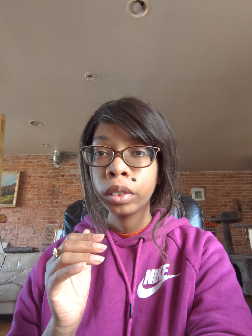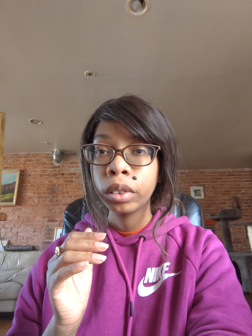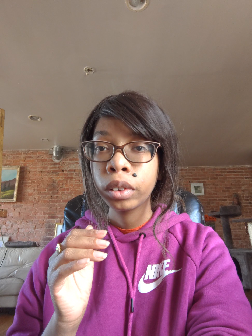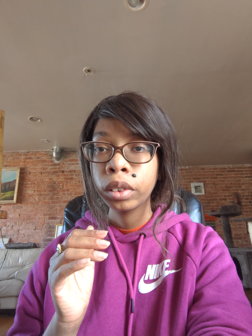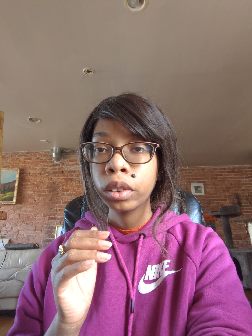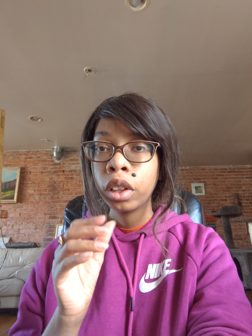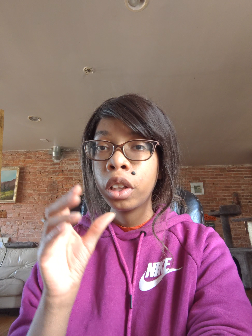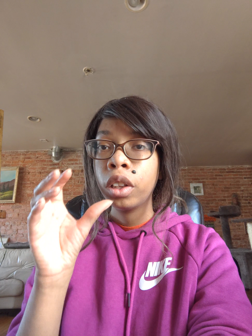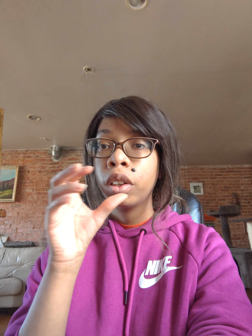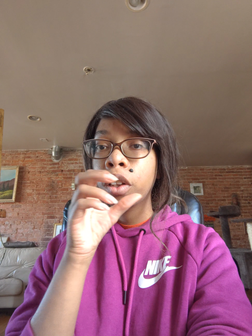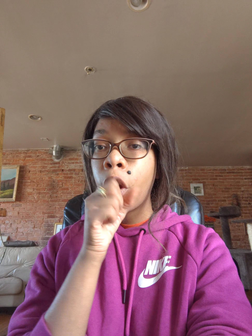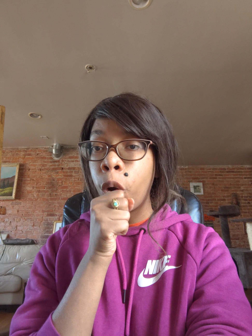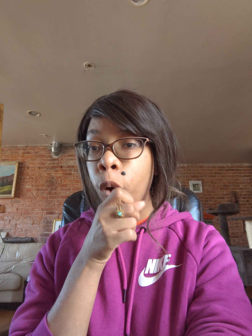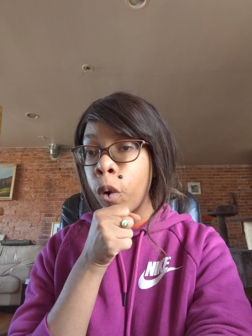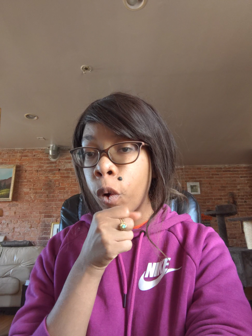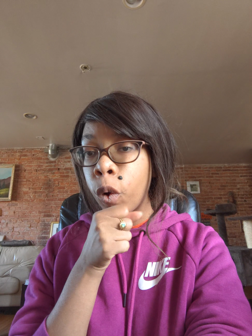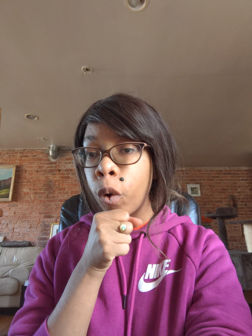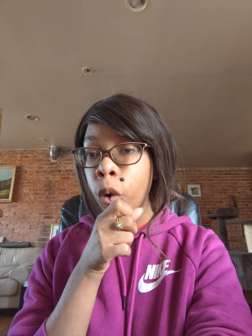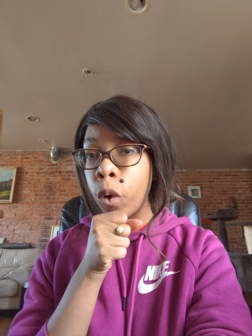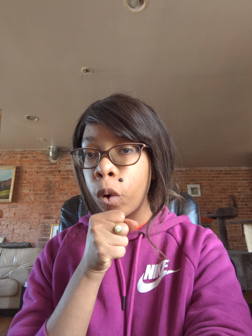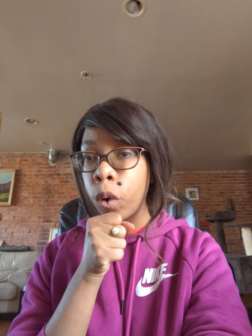orange